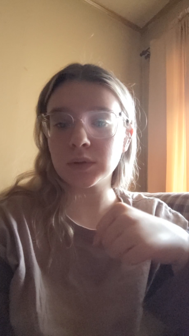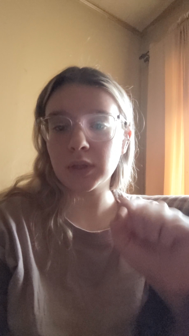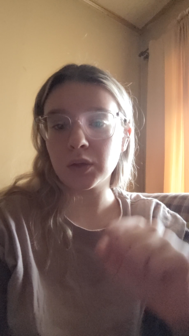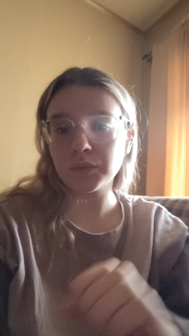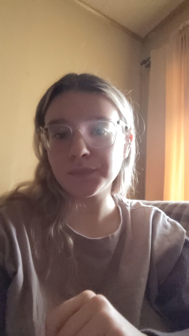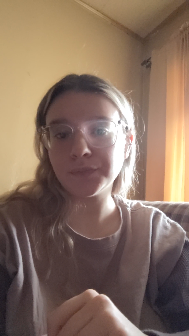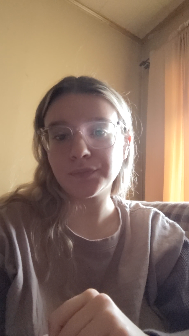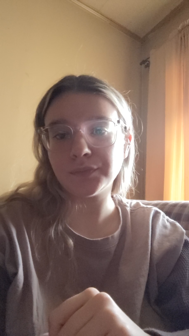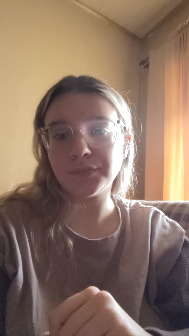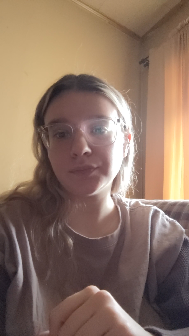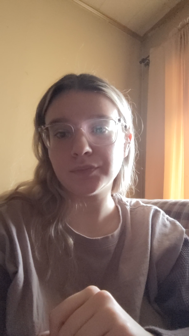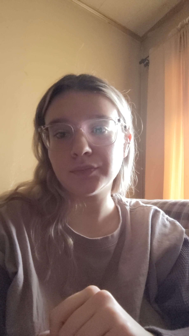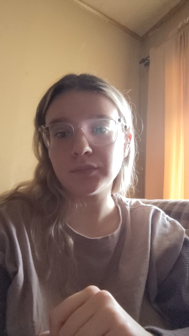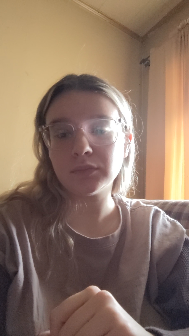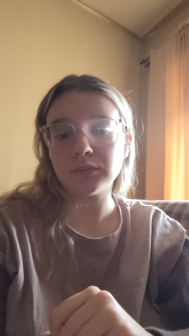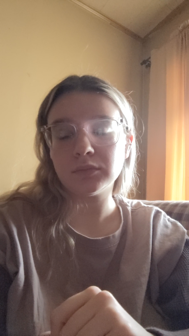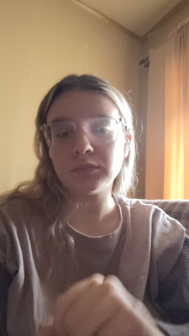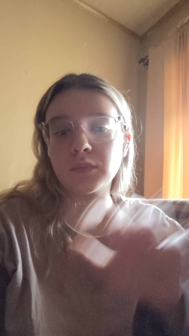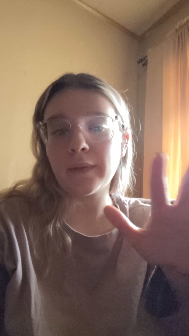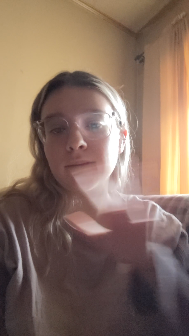full